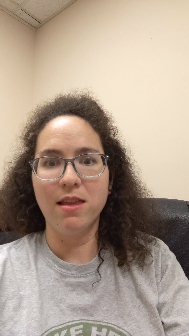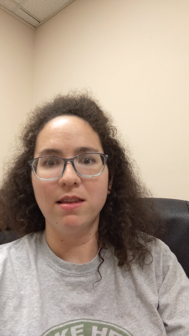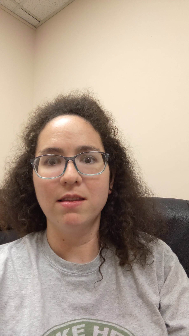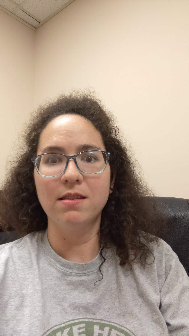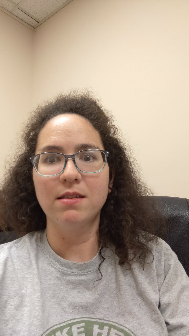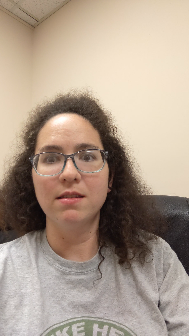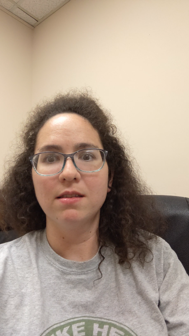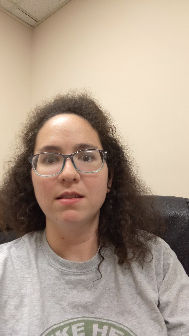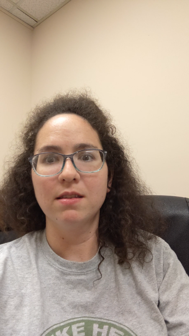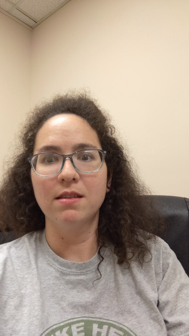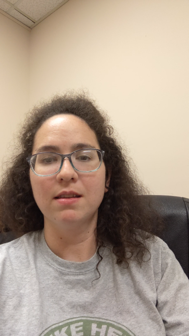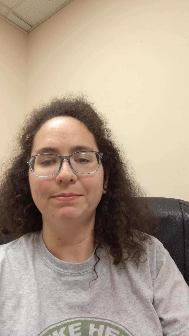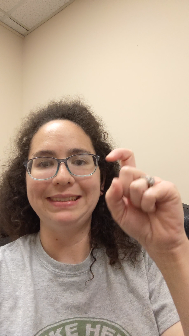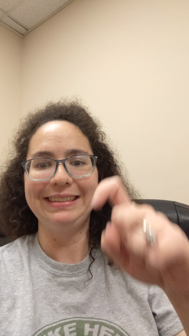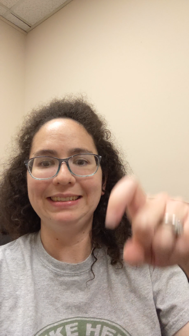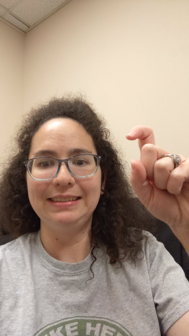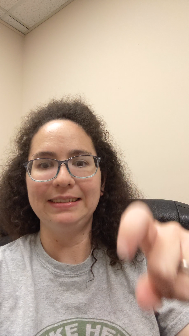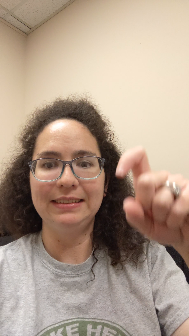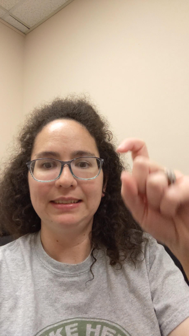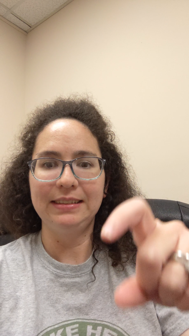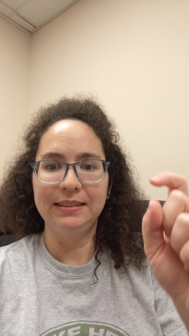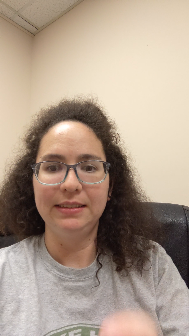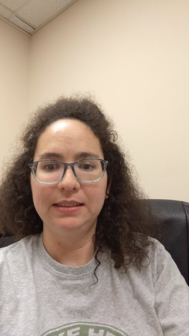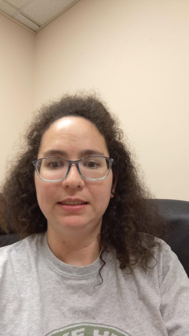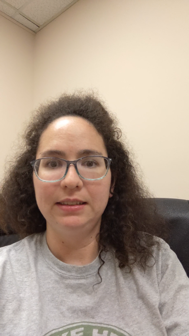need